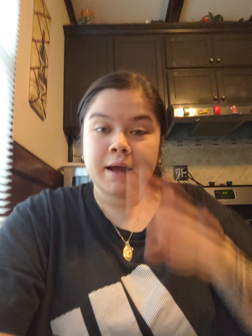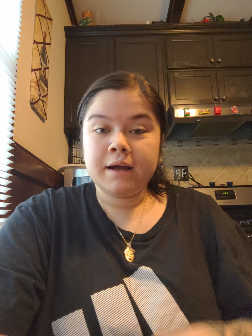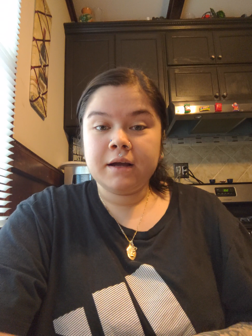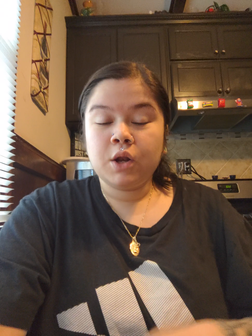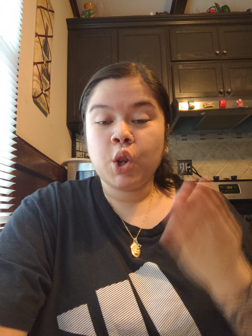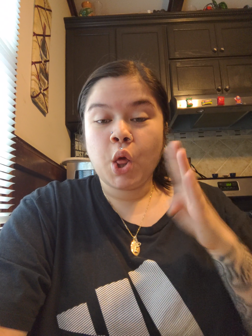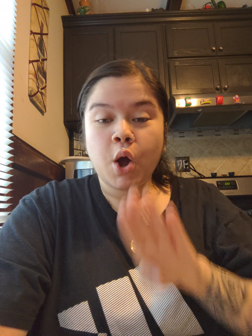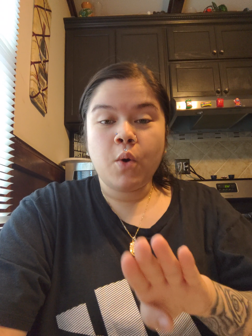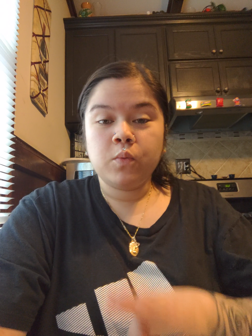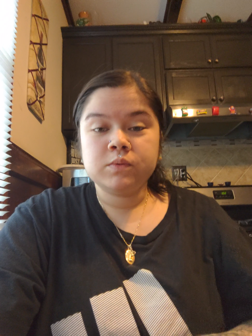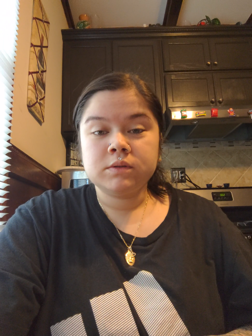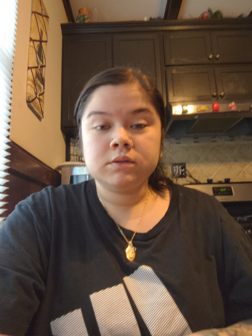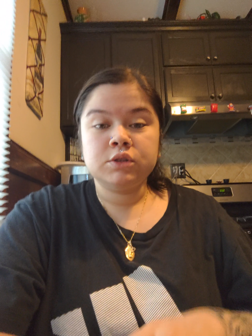close